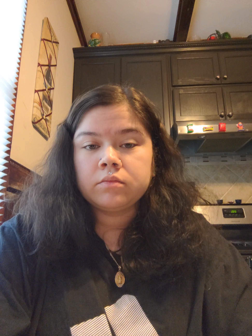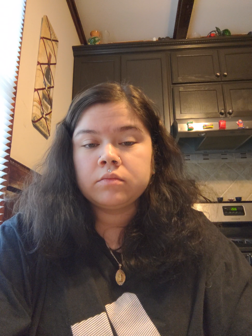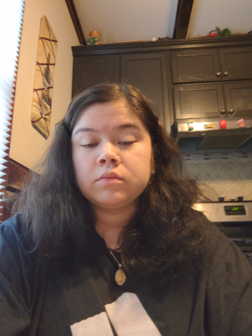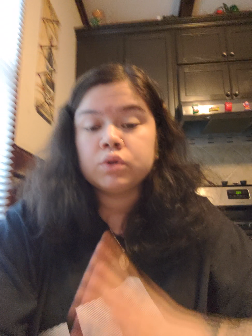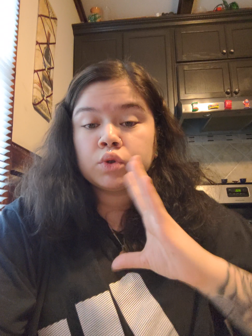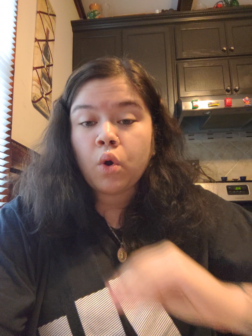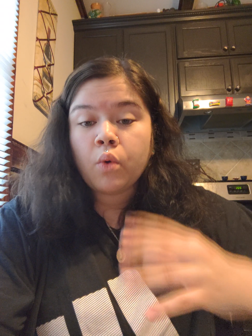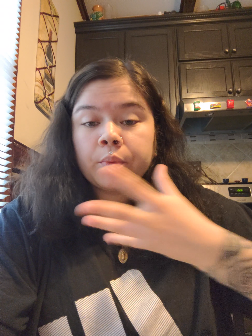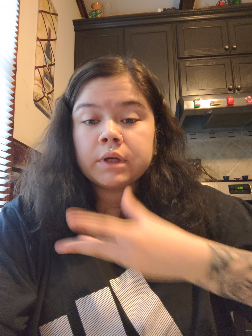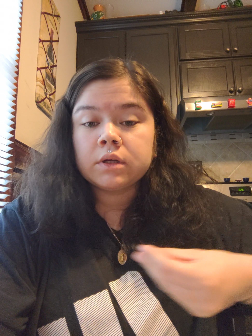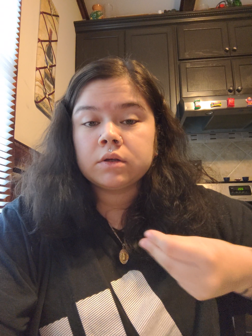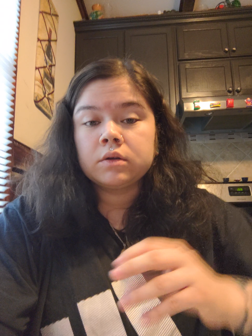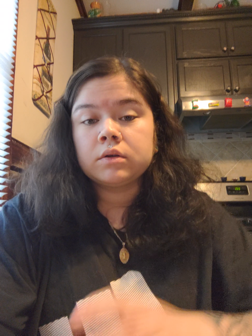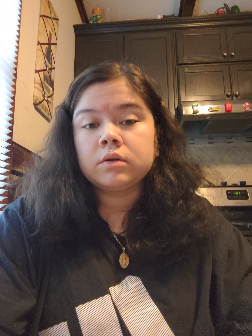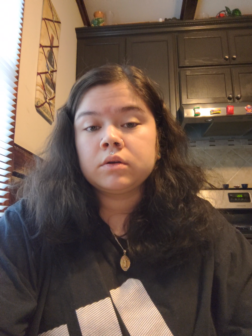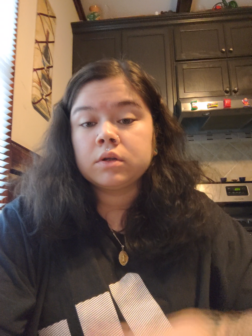story